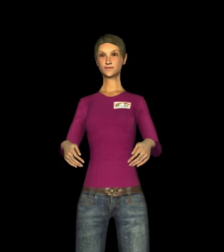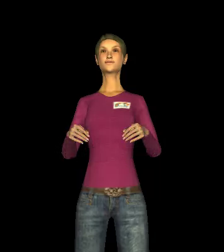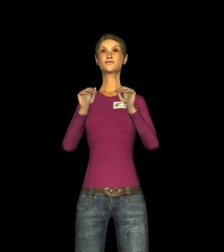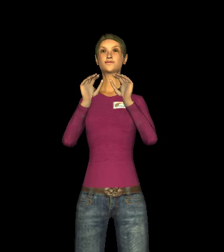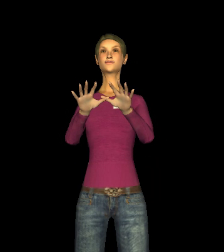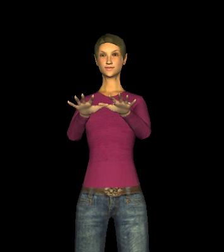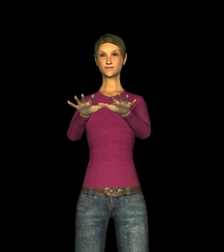يتخلى